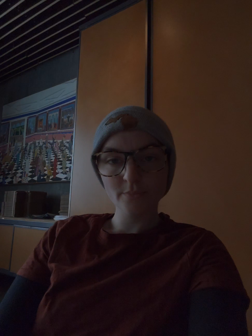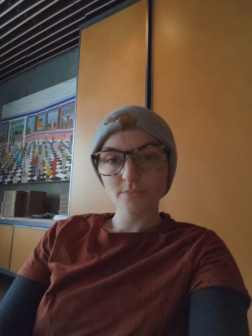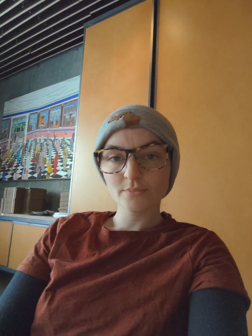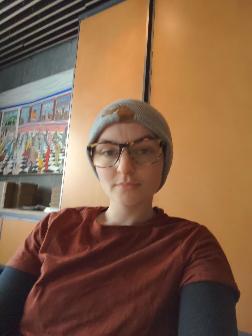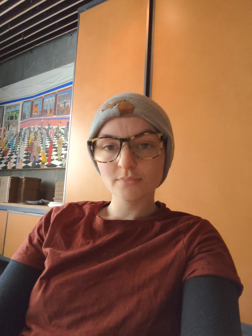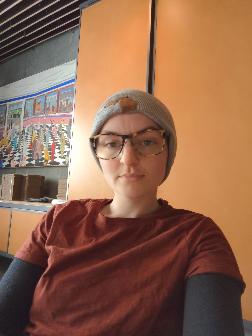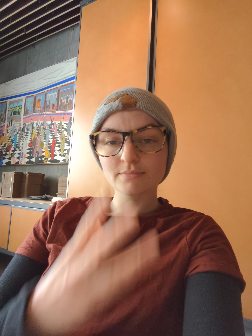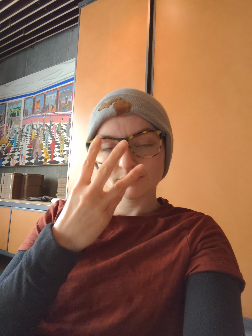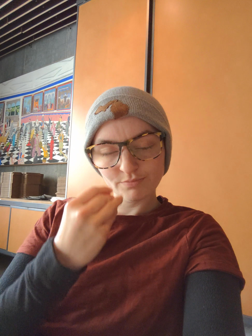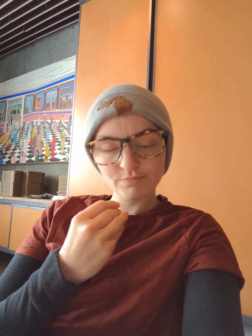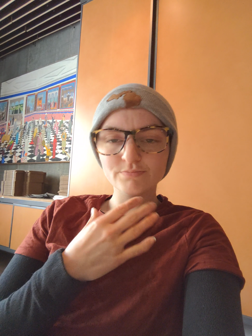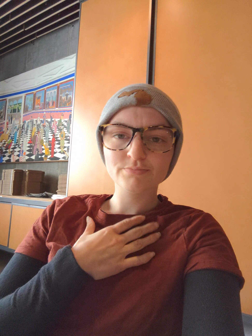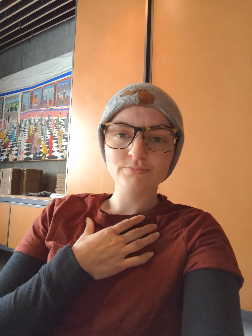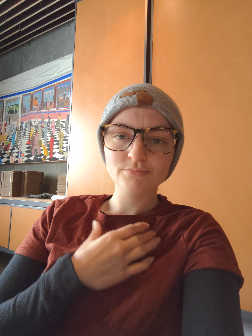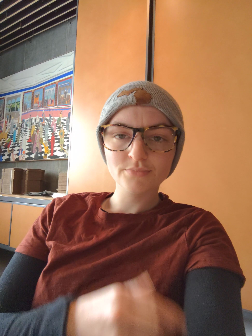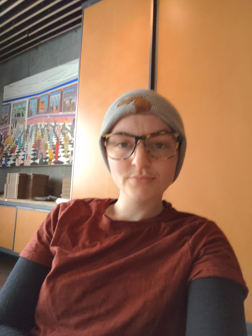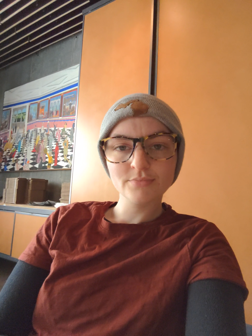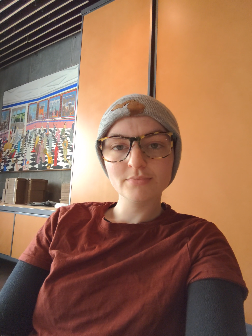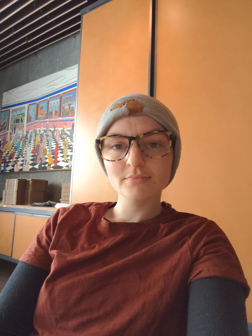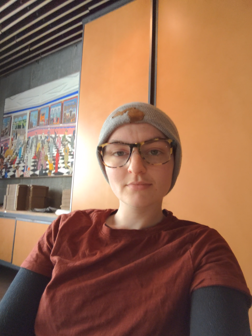nap